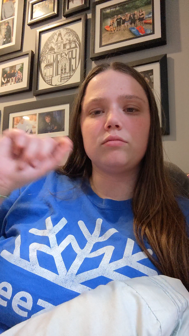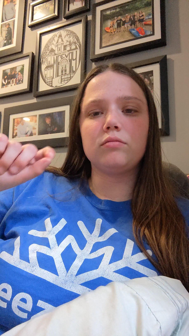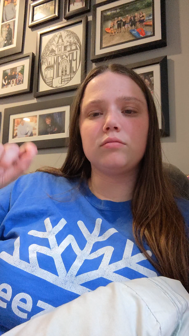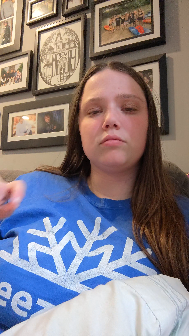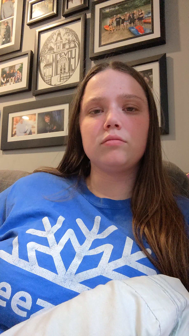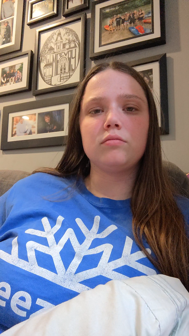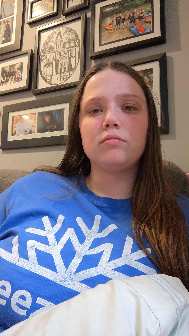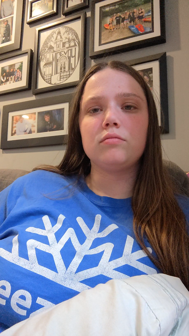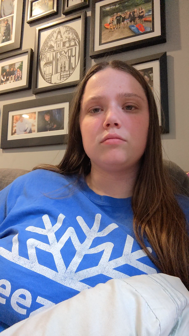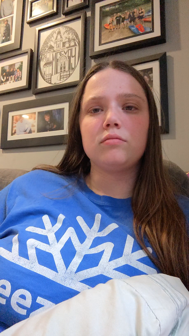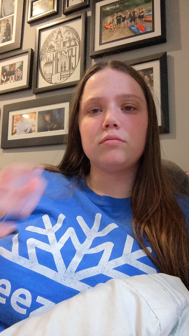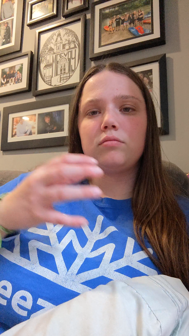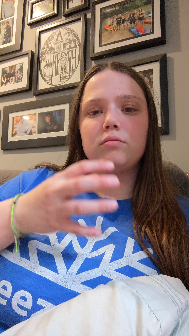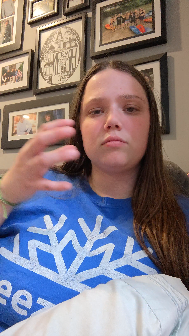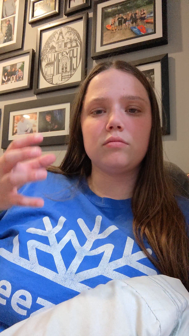a lot